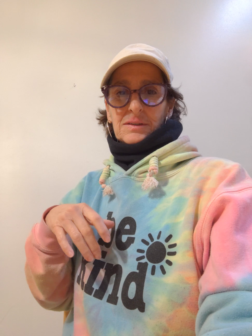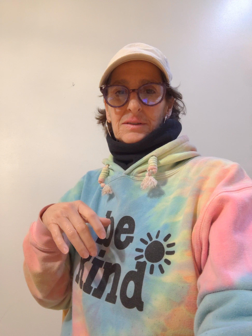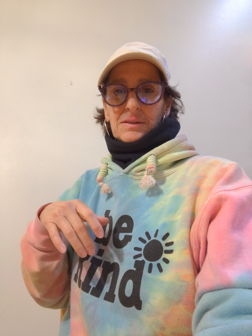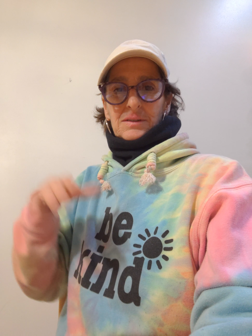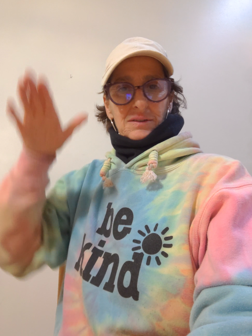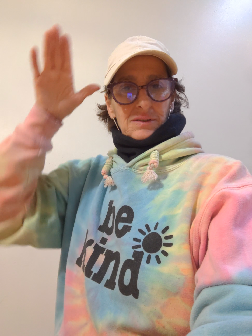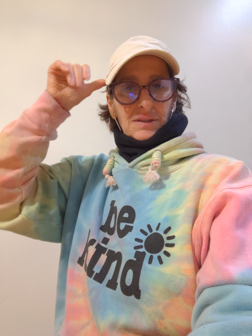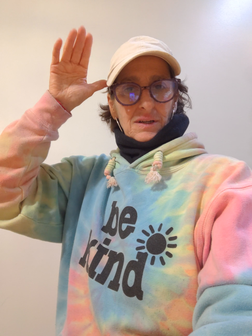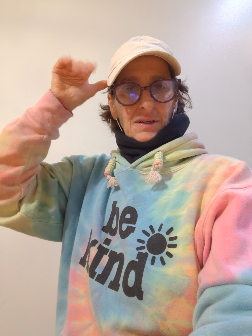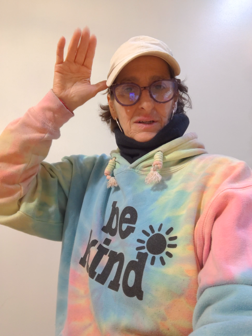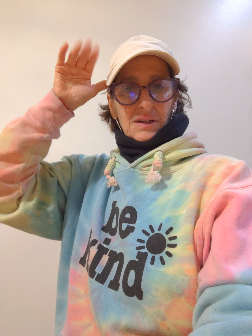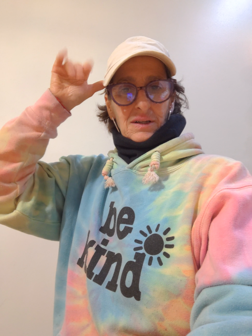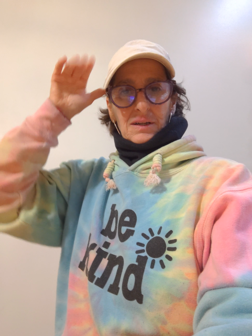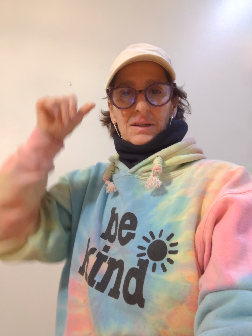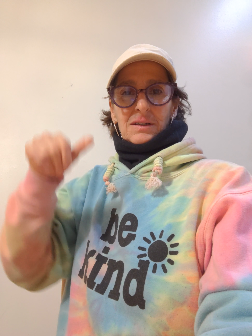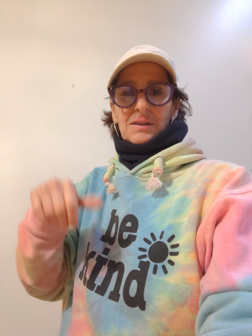donkey